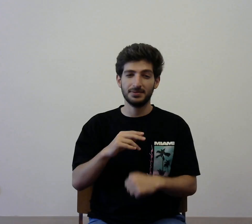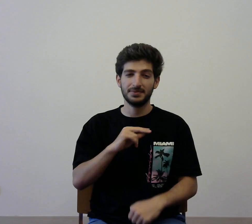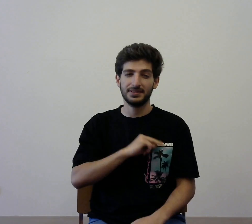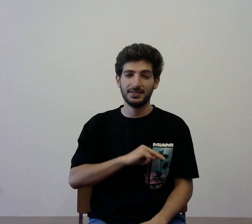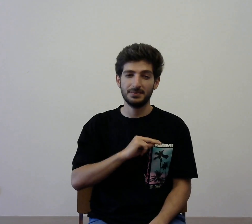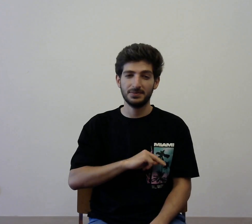iş